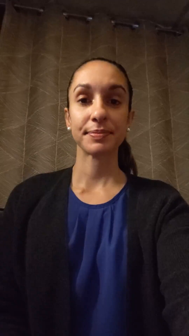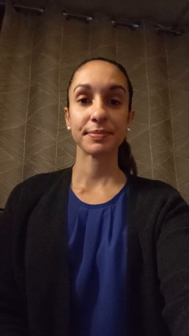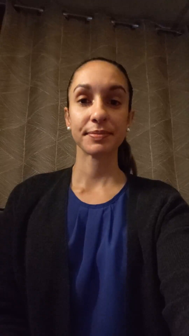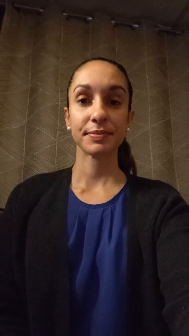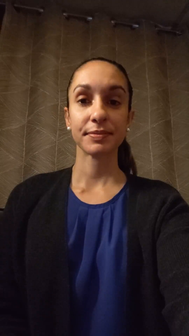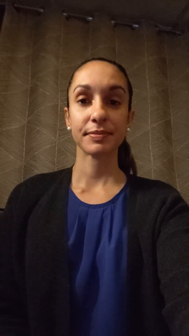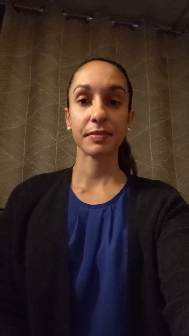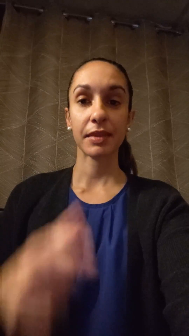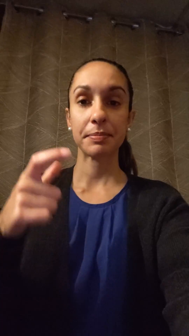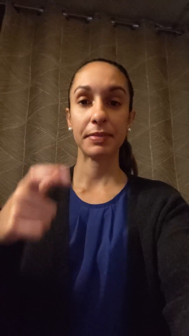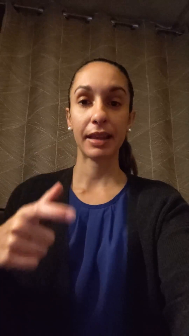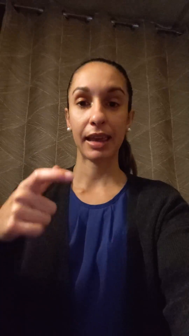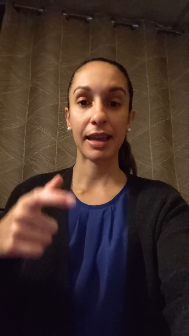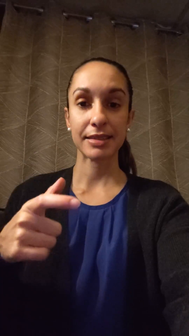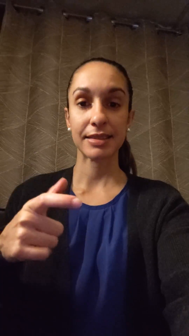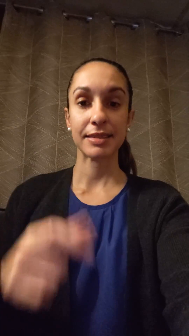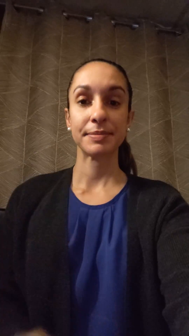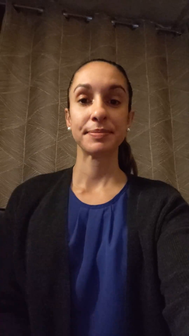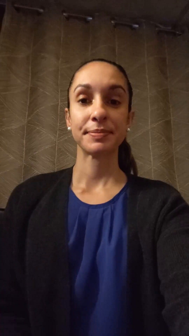plate